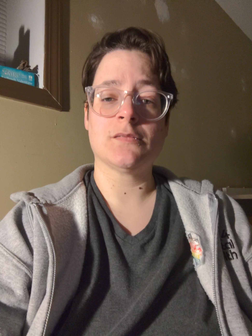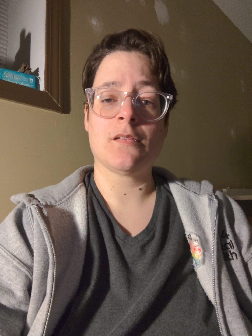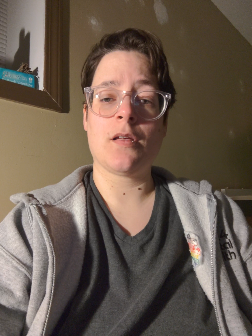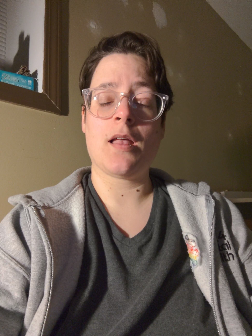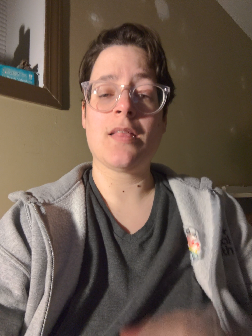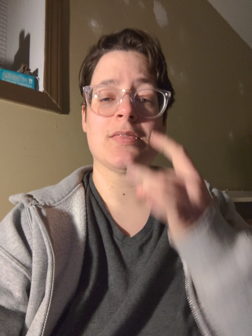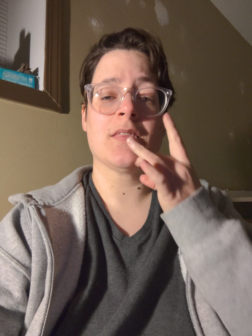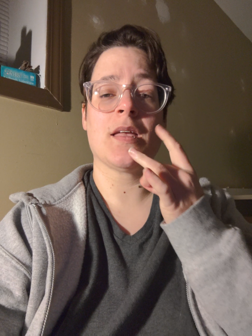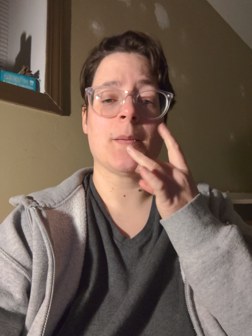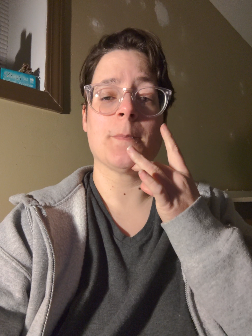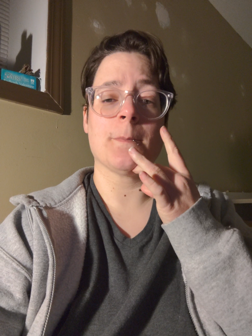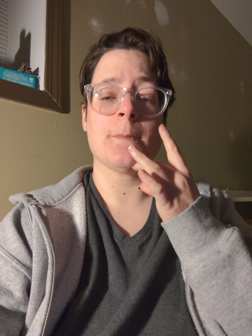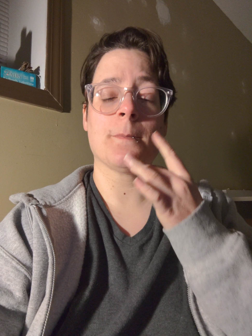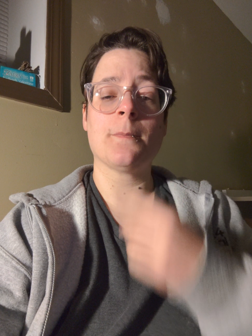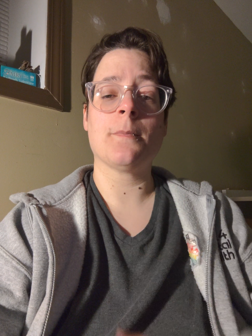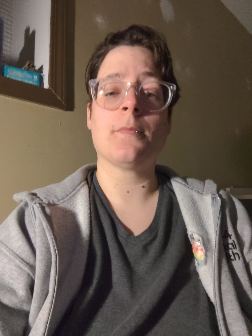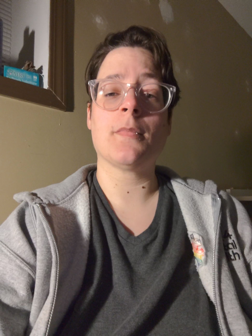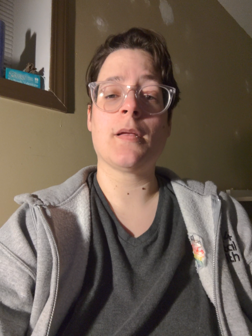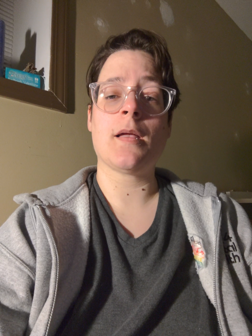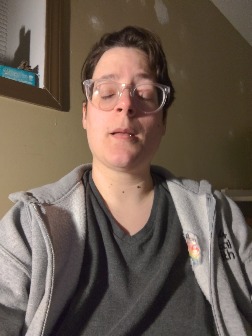lamp